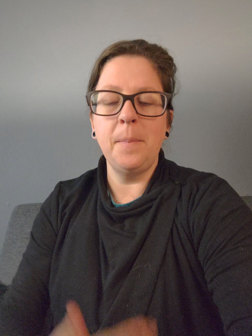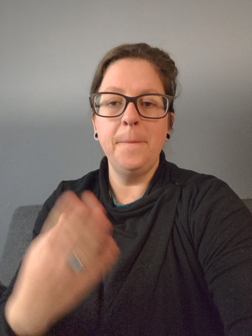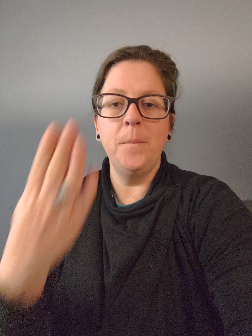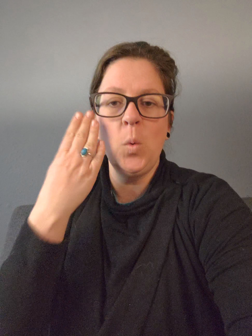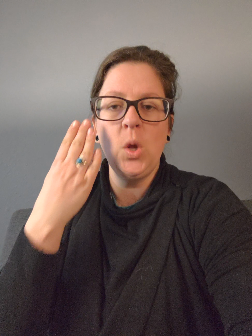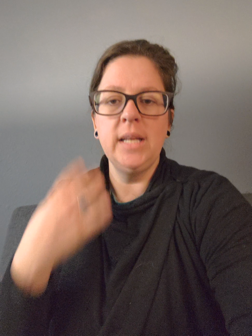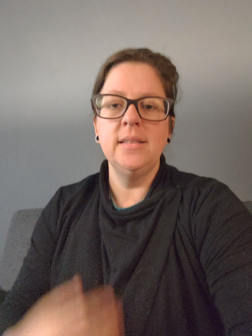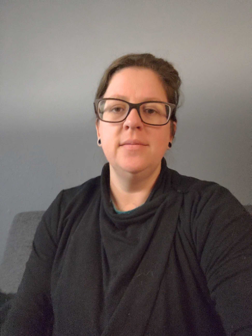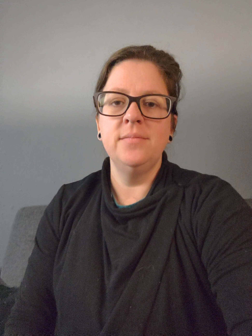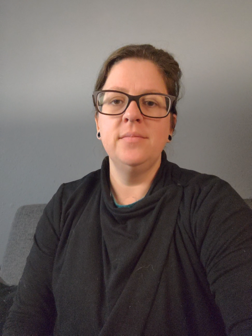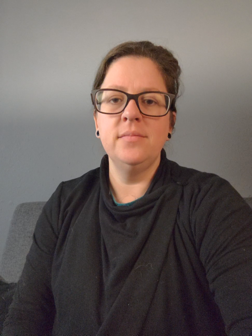morning